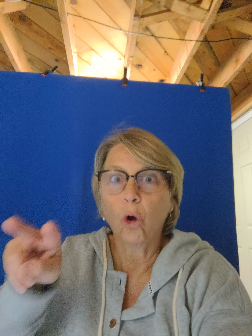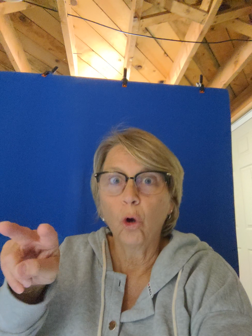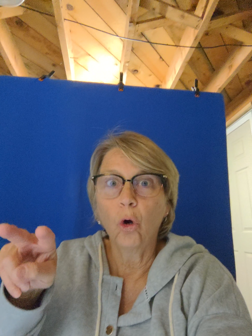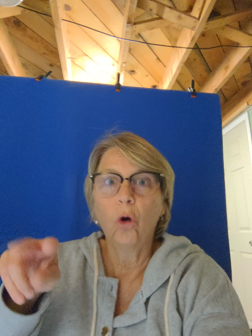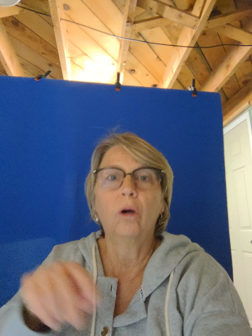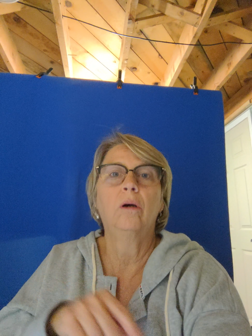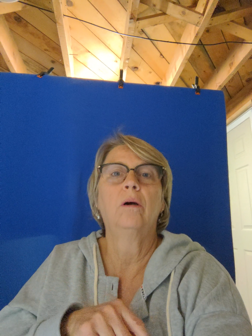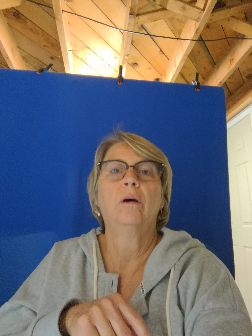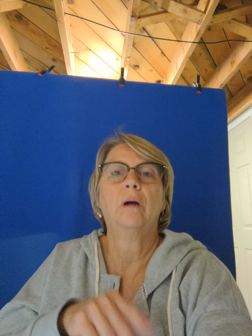look